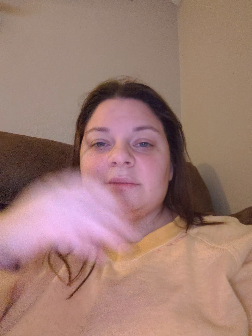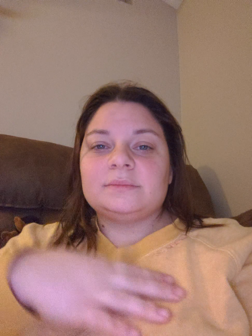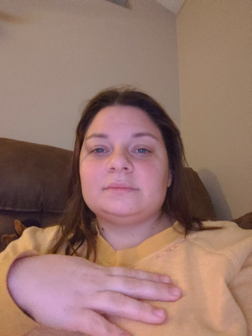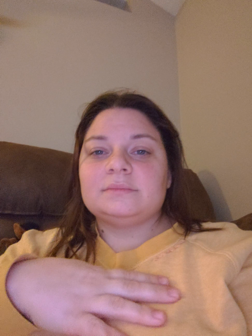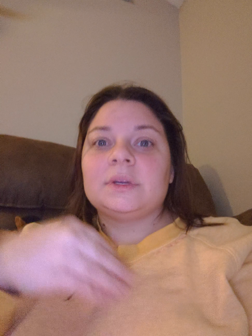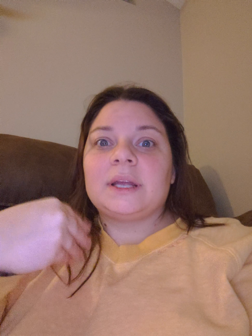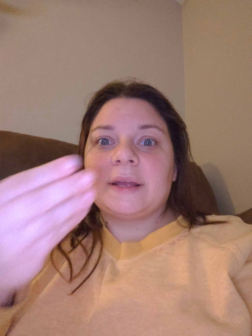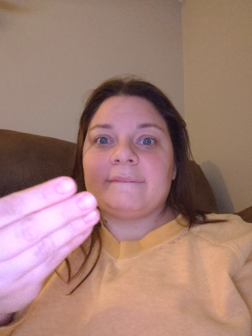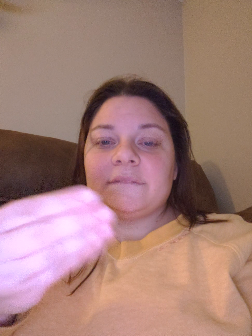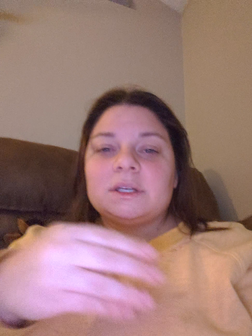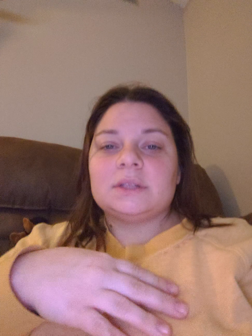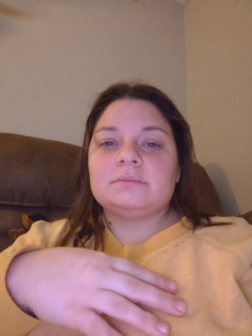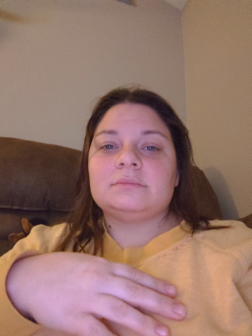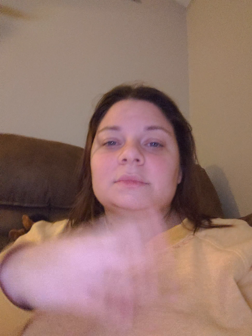give